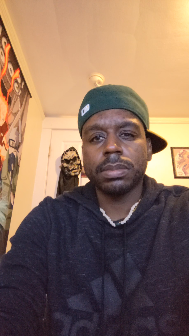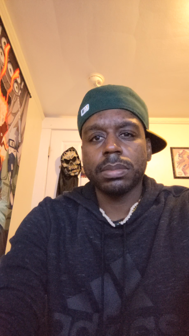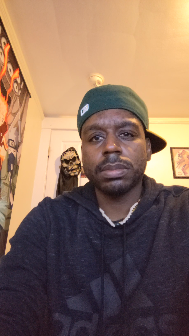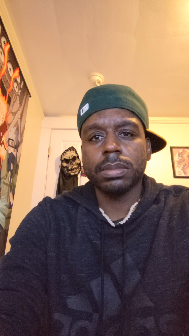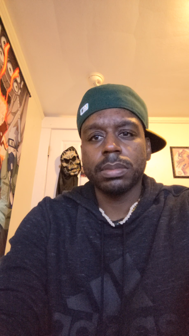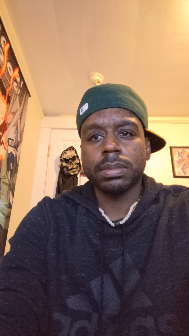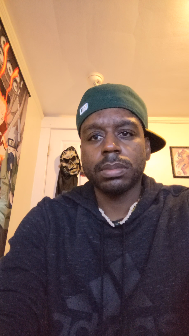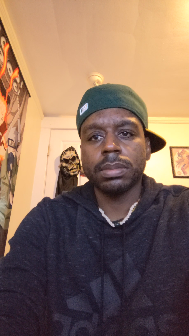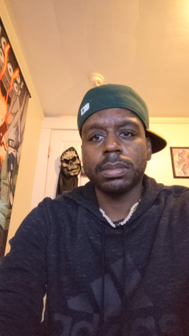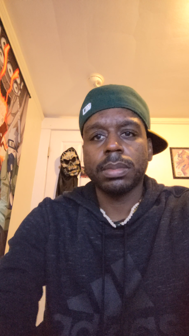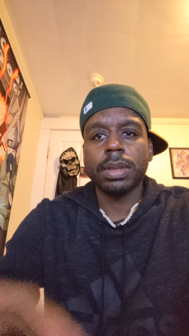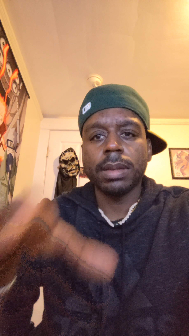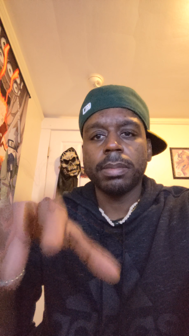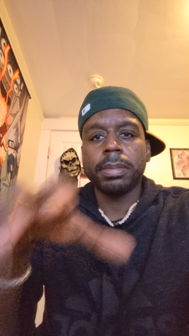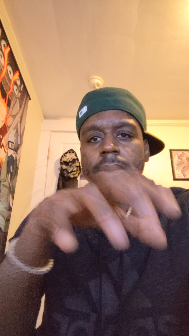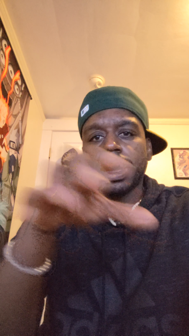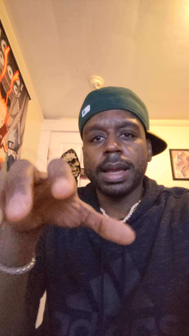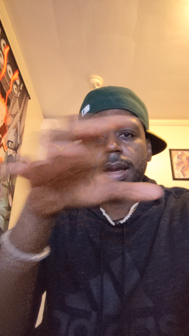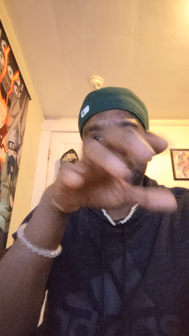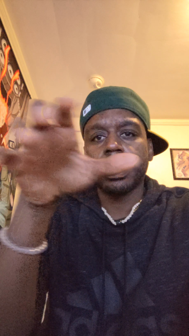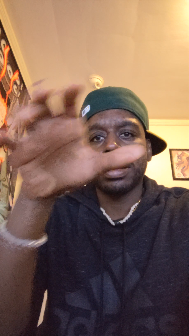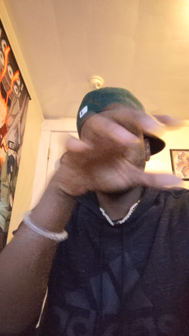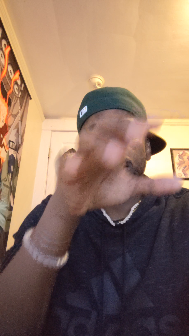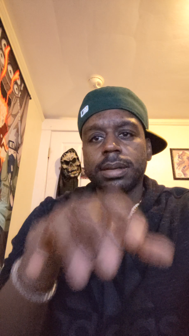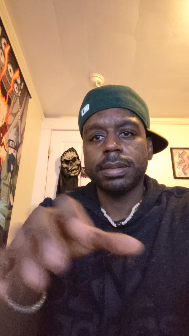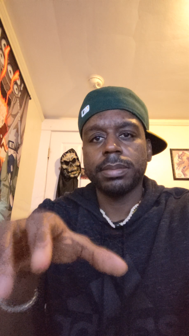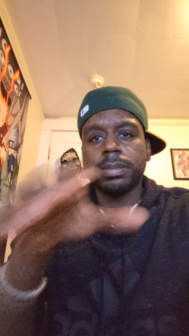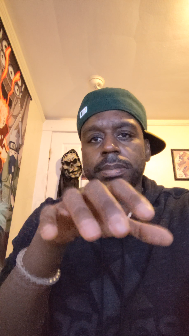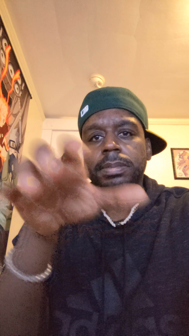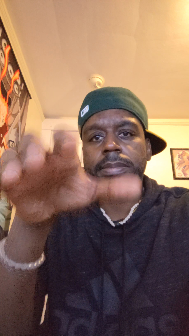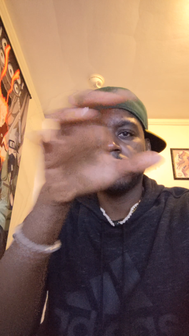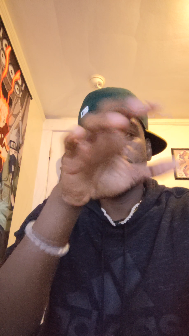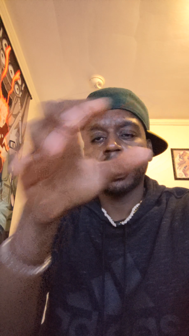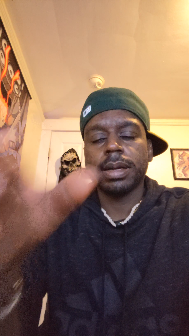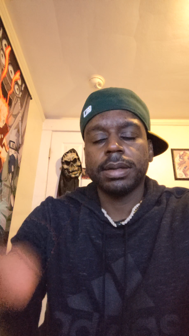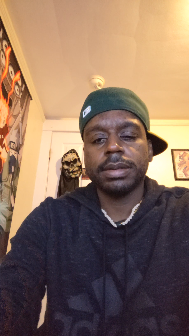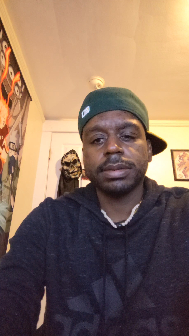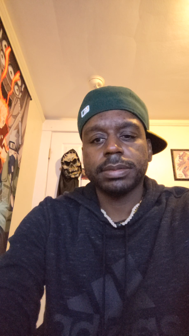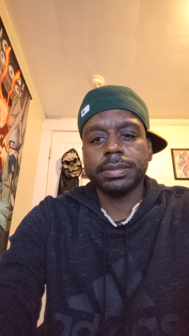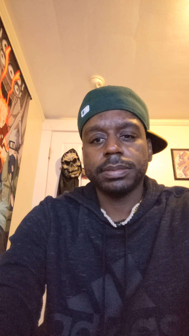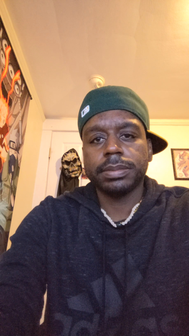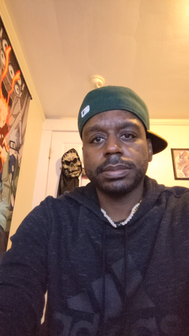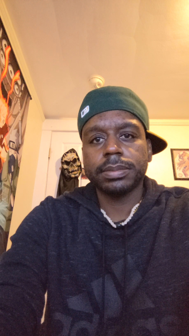block